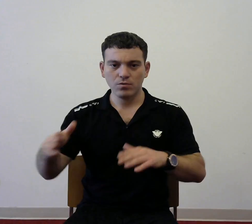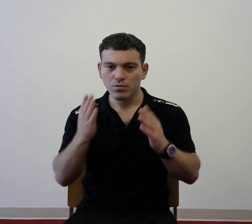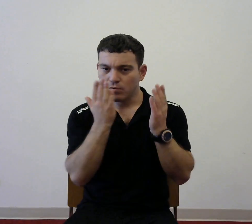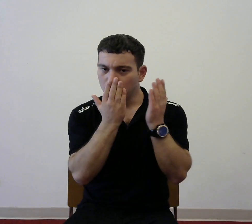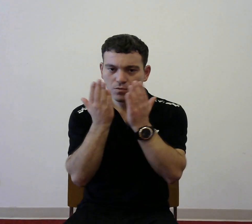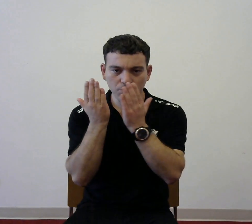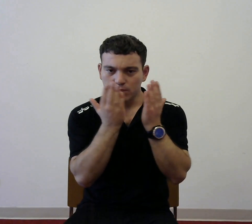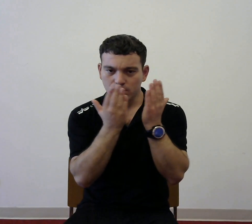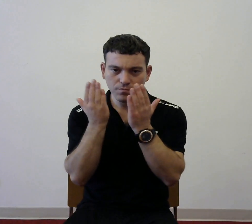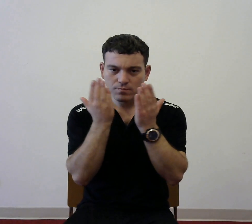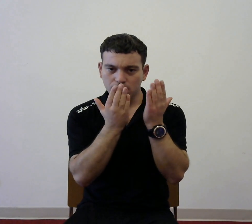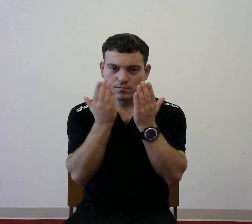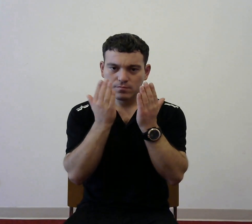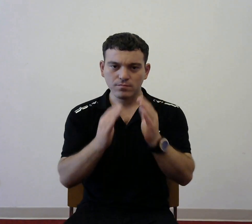oxumaq